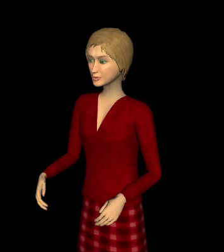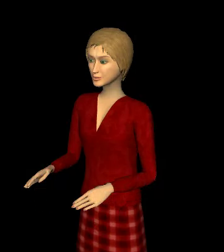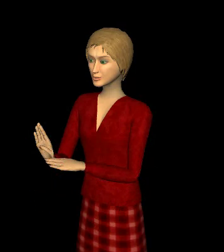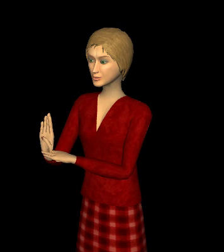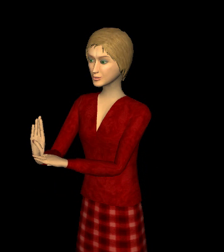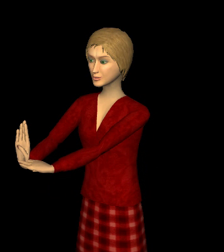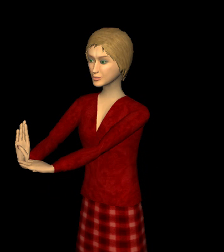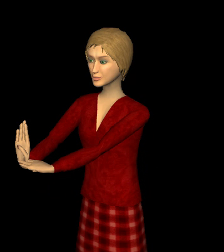يظهر